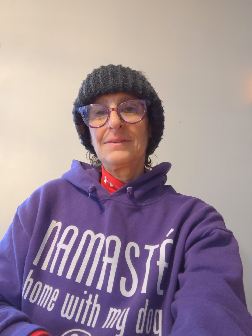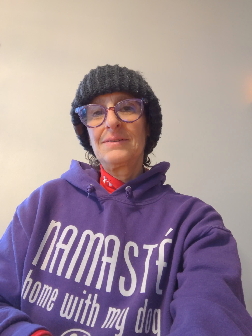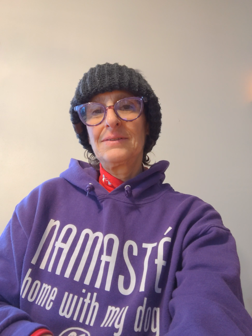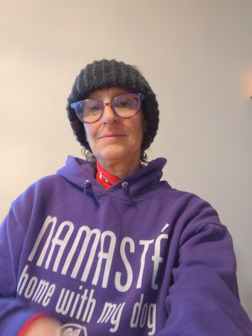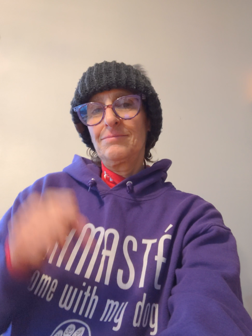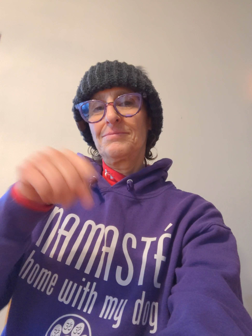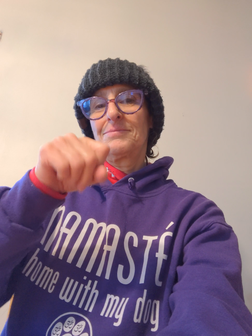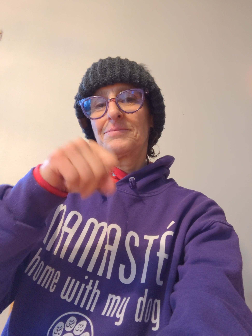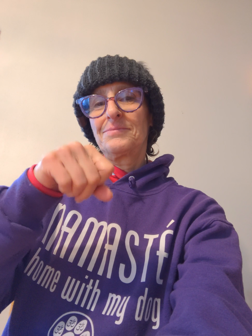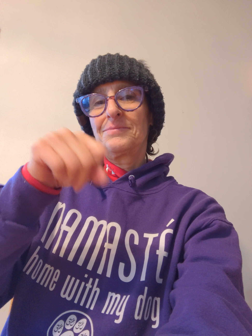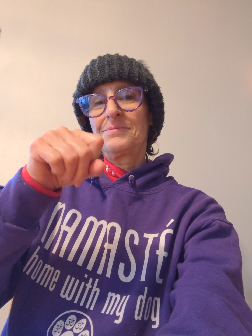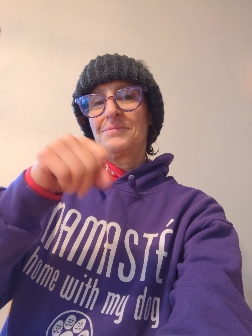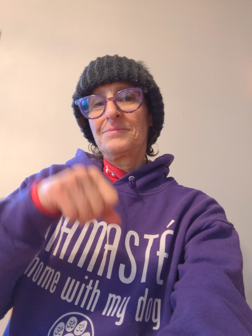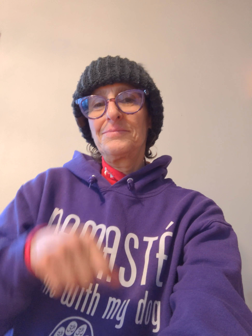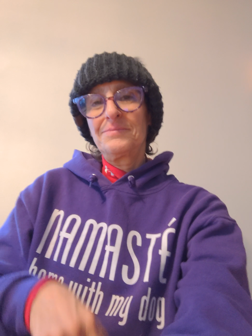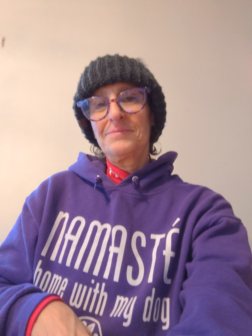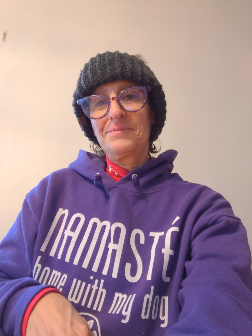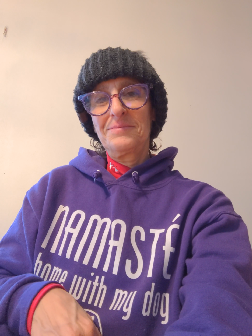yes